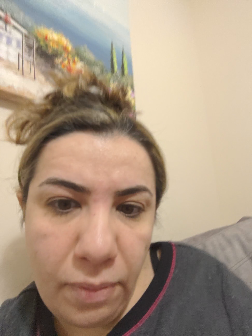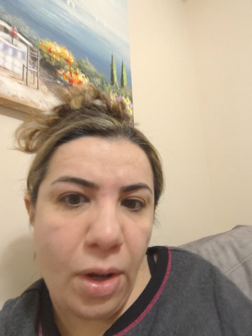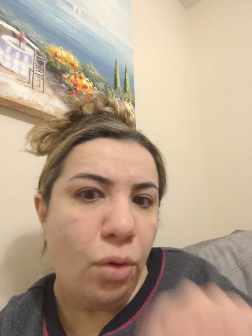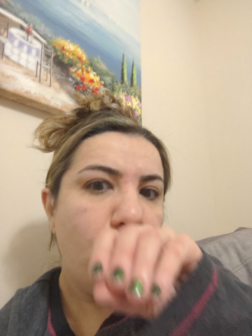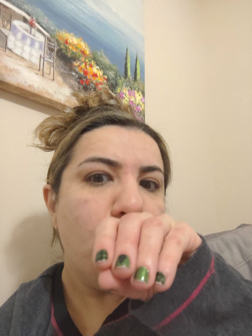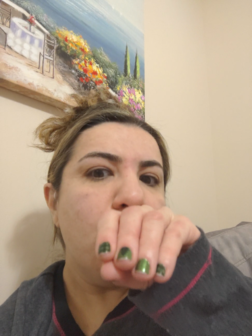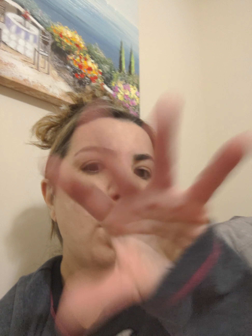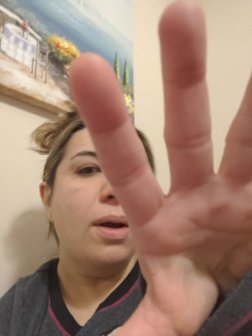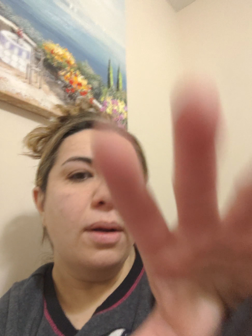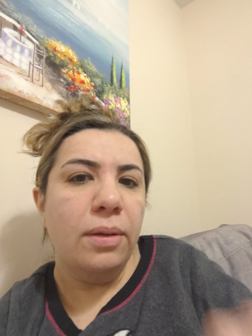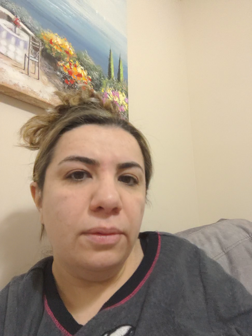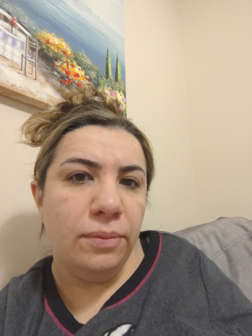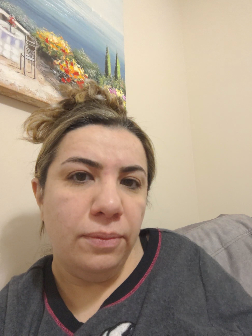blow